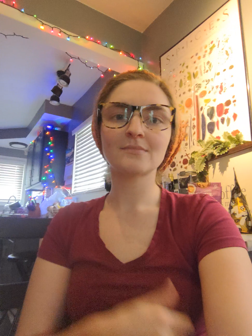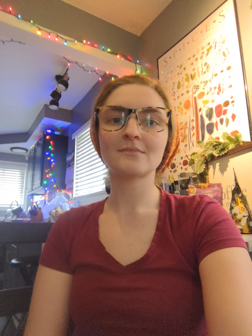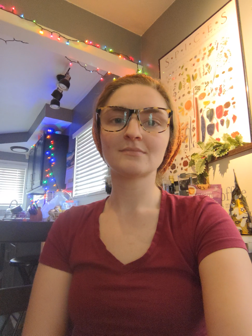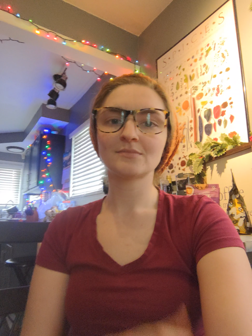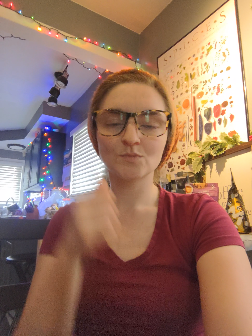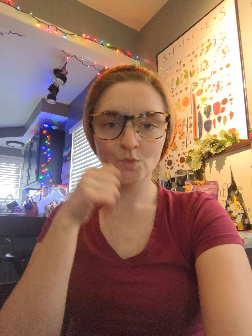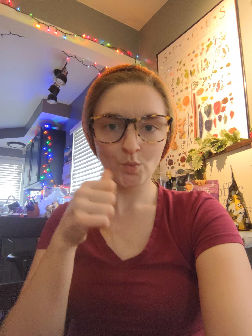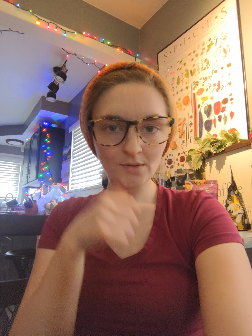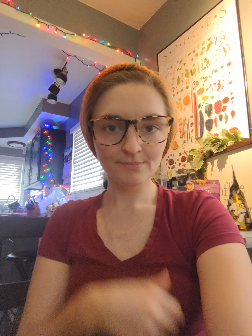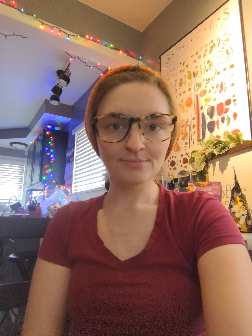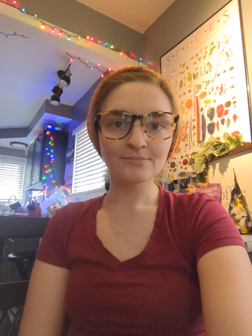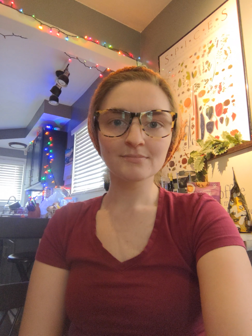girl